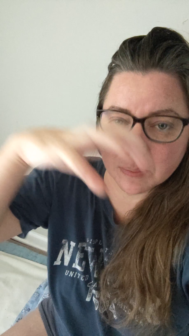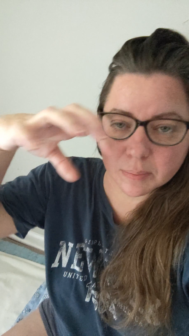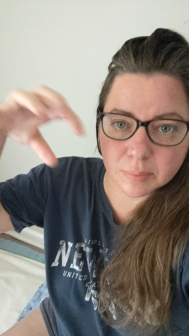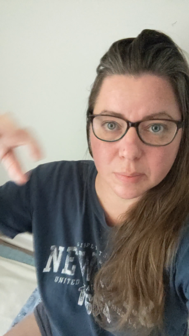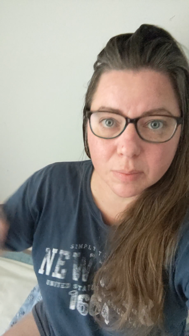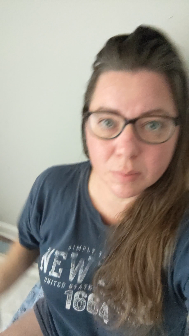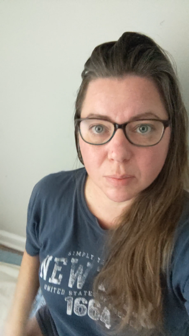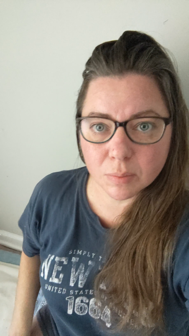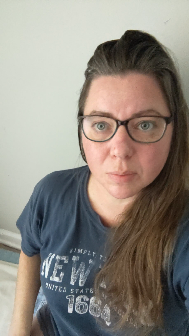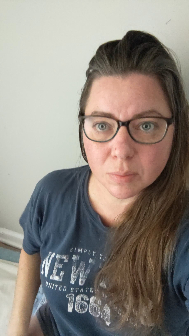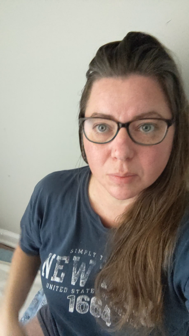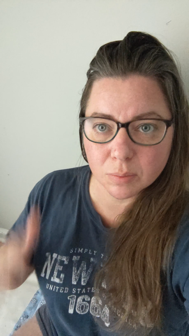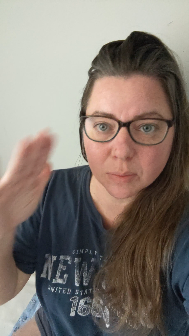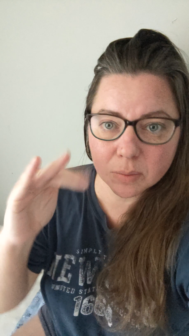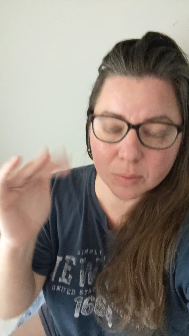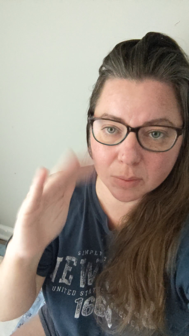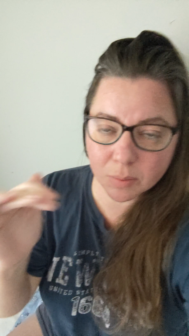downtown